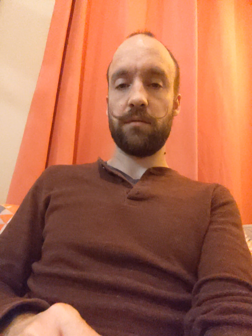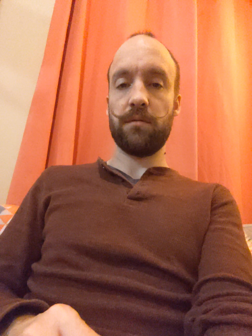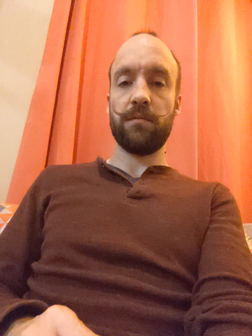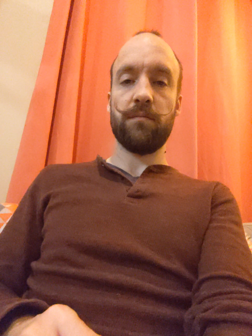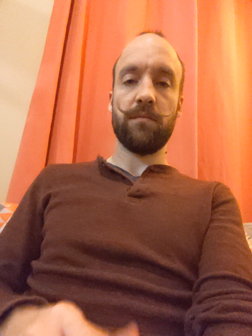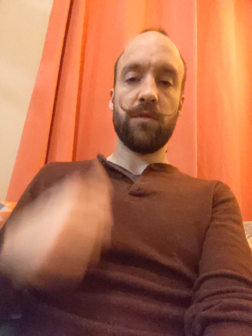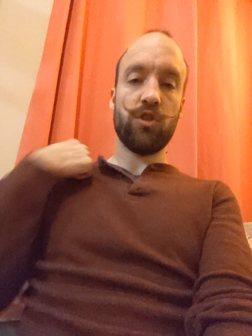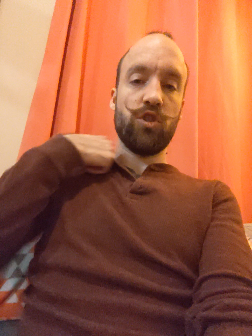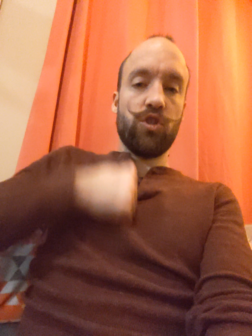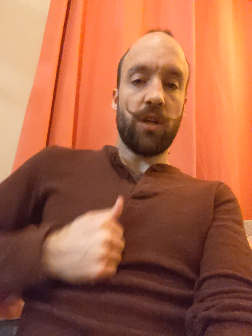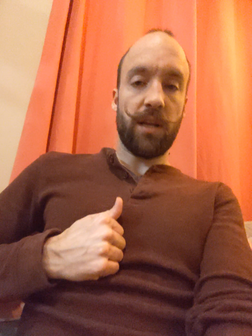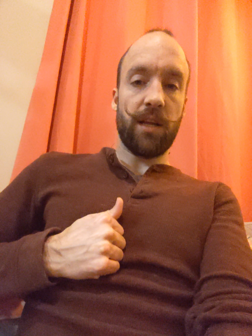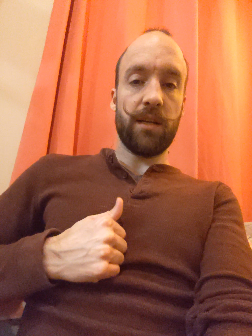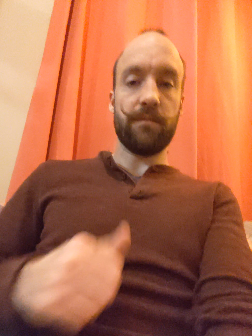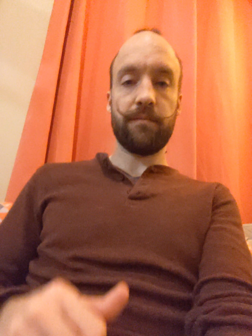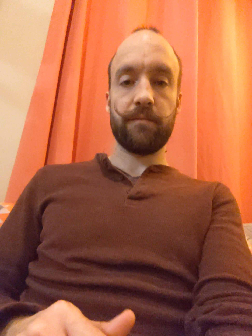jacket